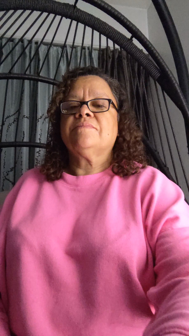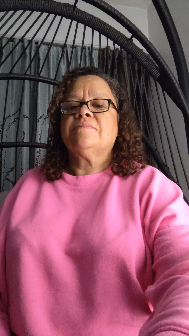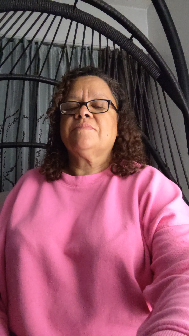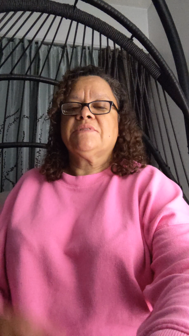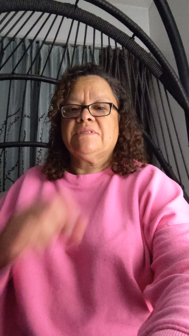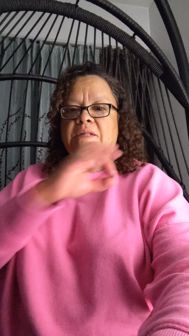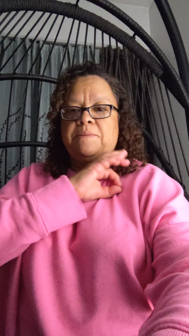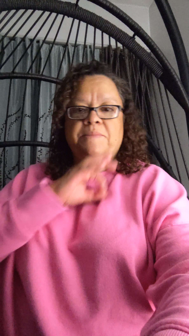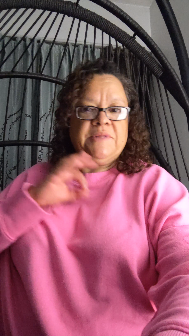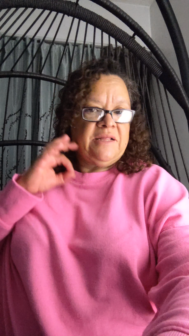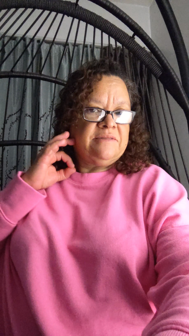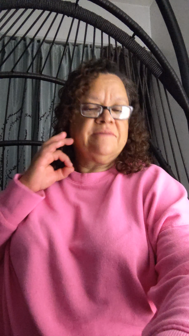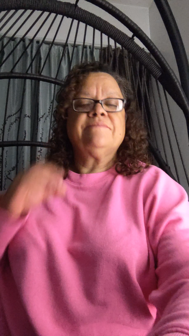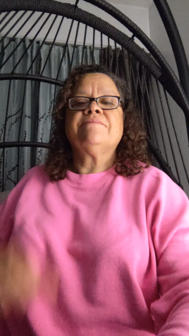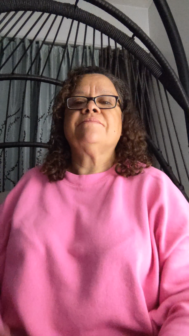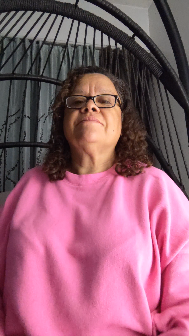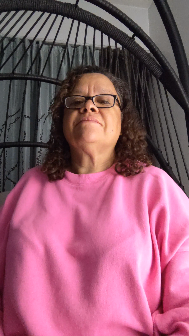beads